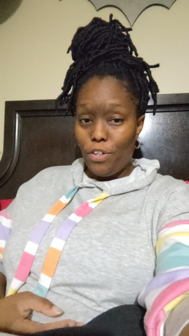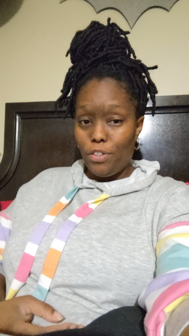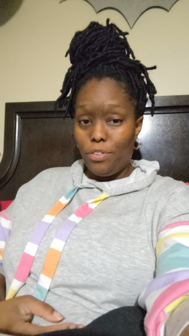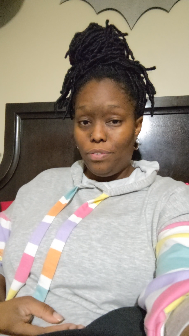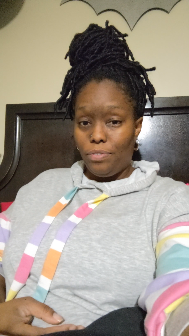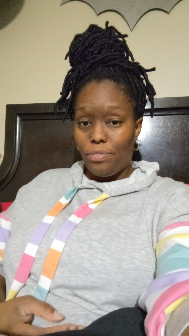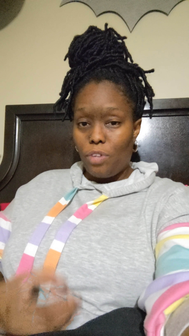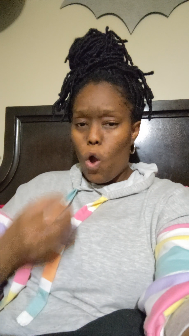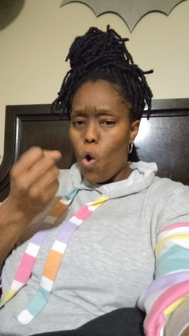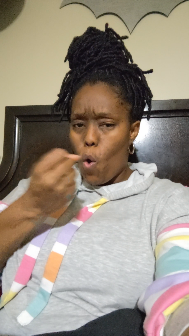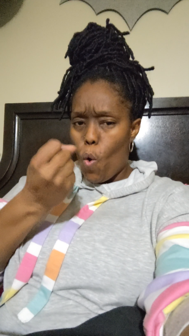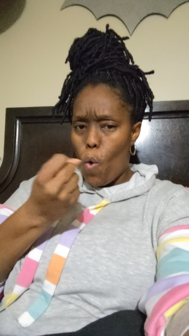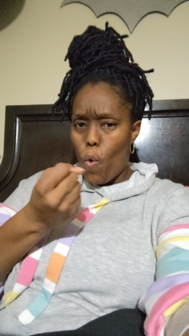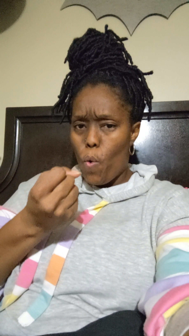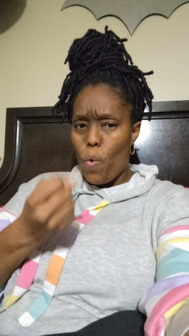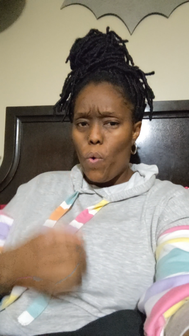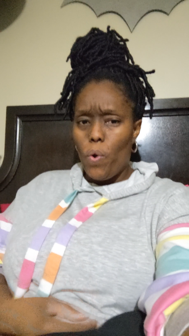hold